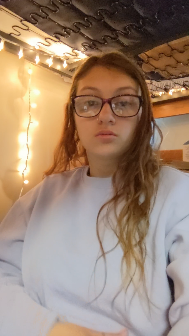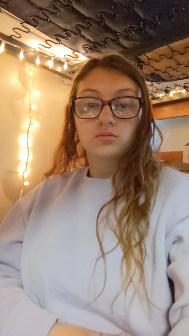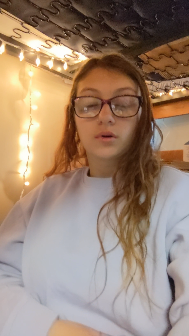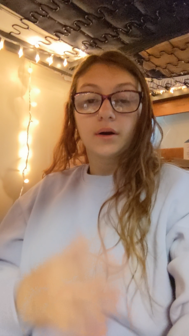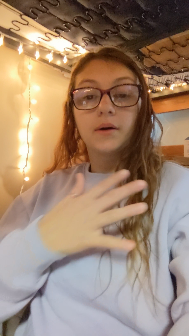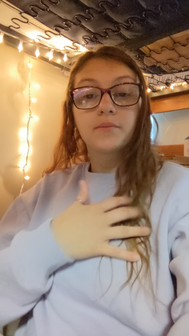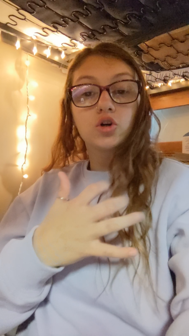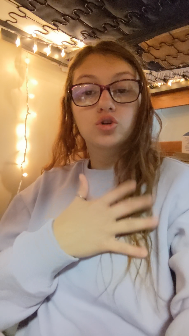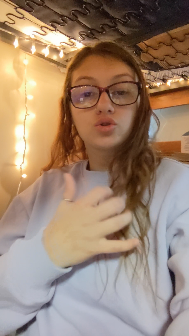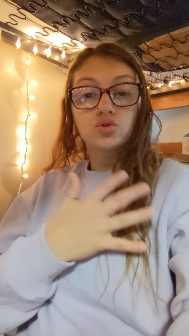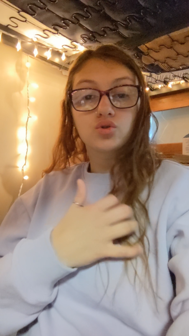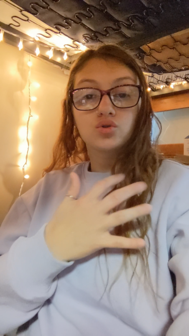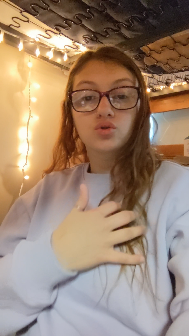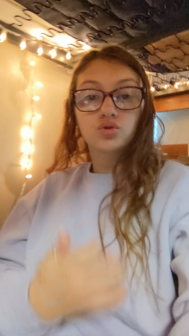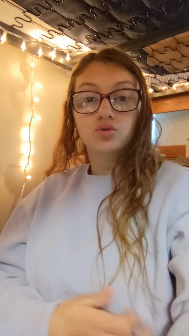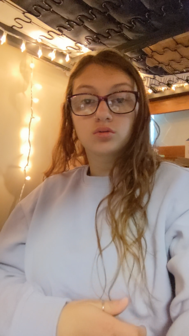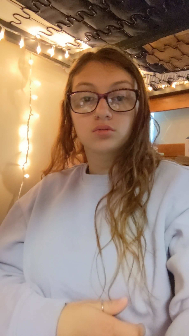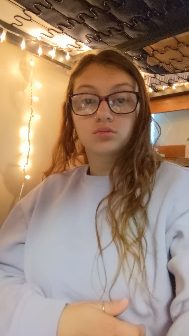bear